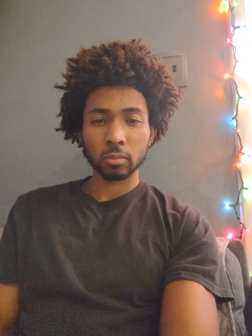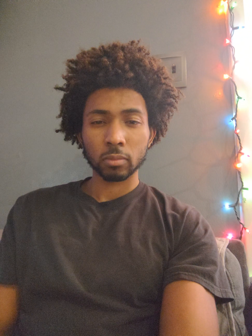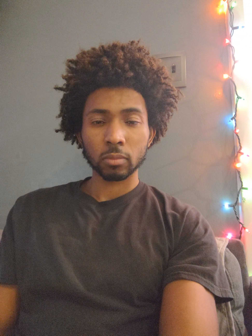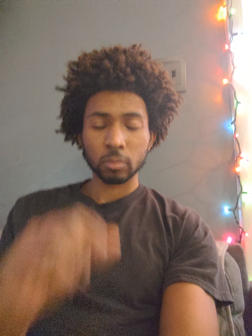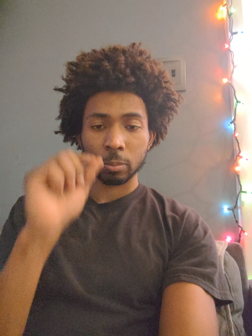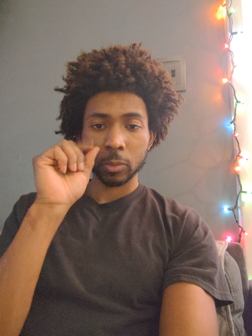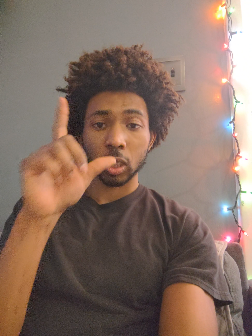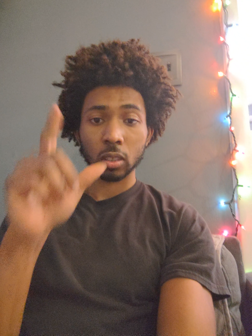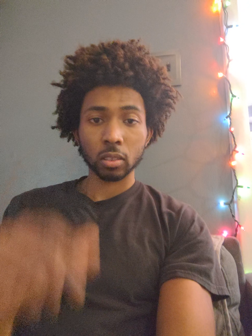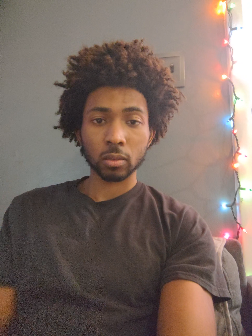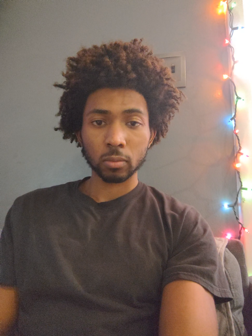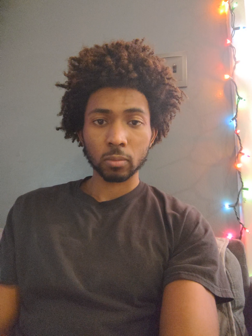wake